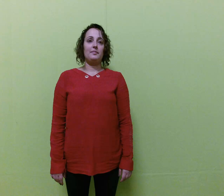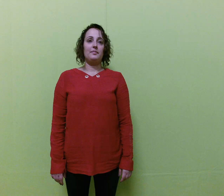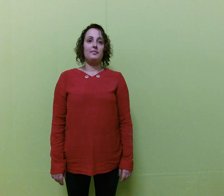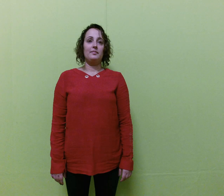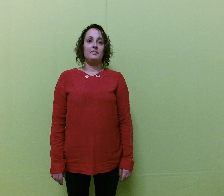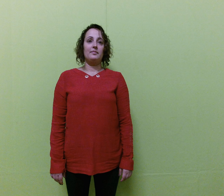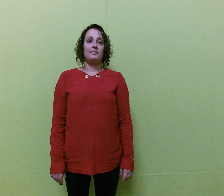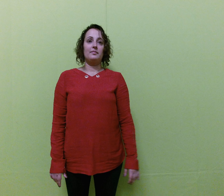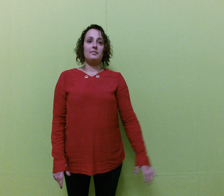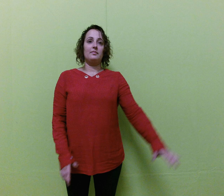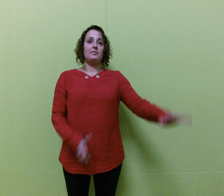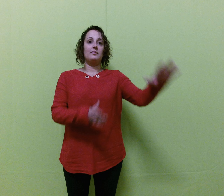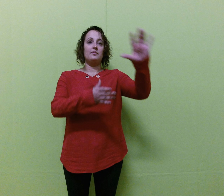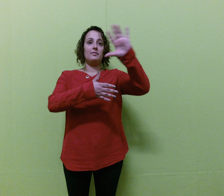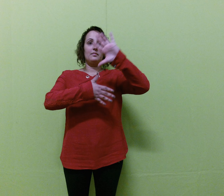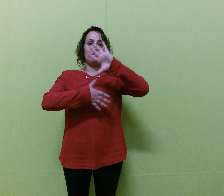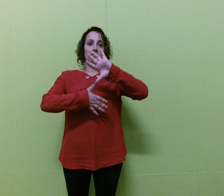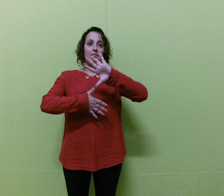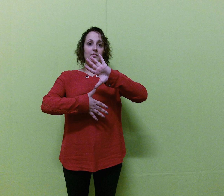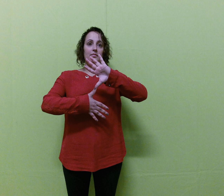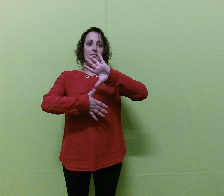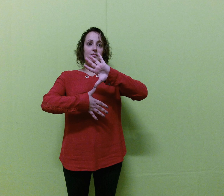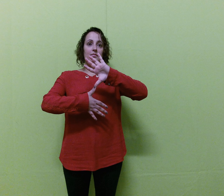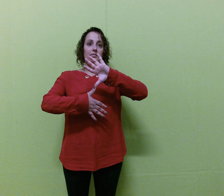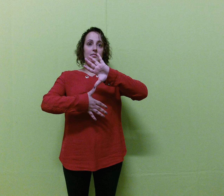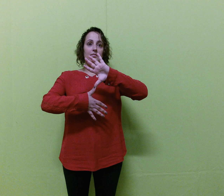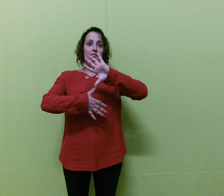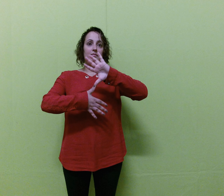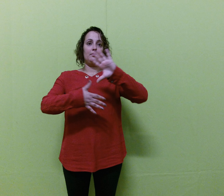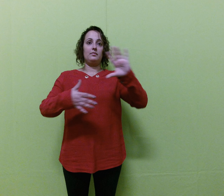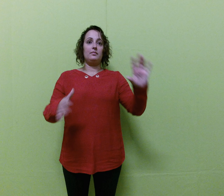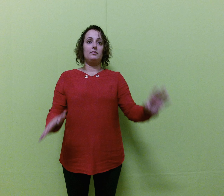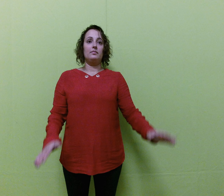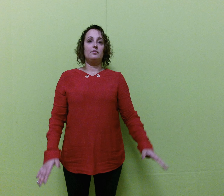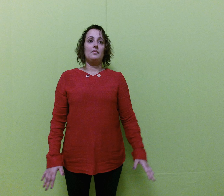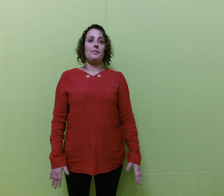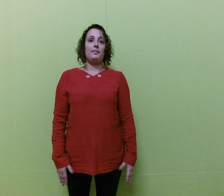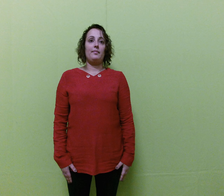América